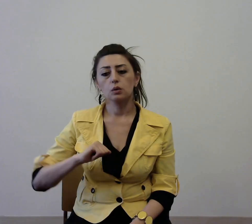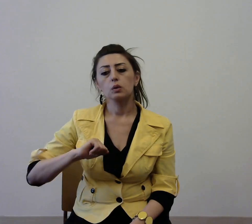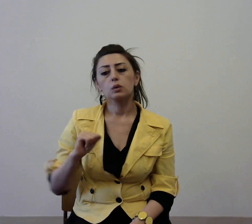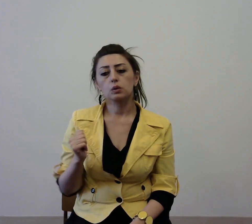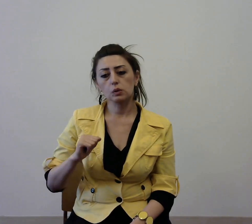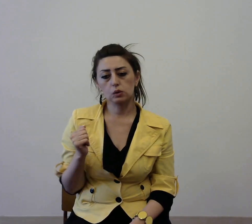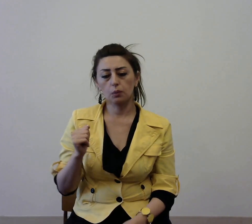dost